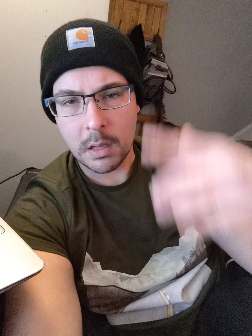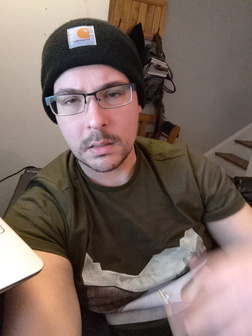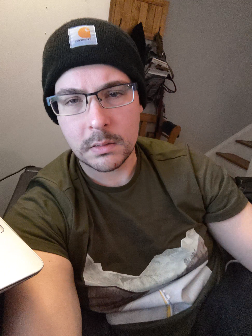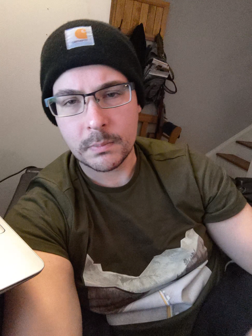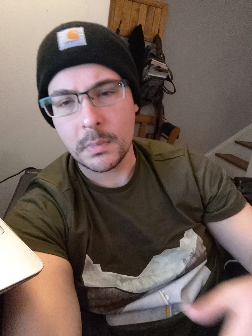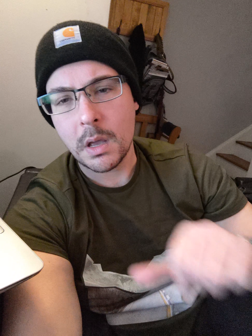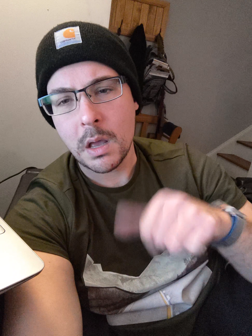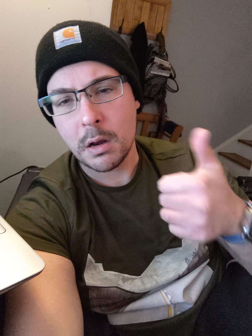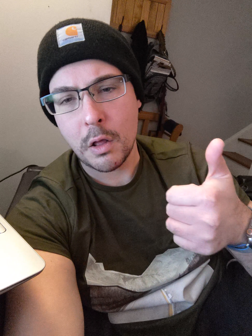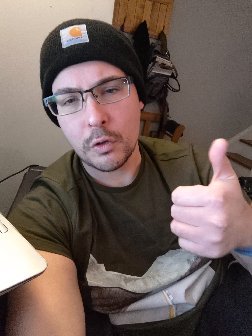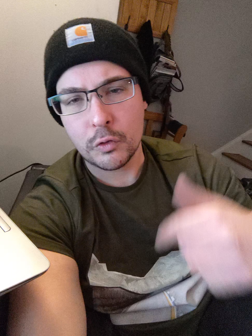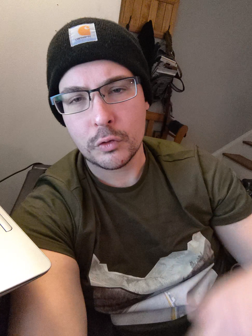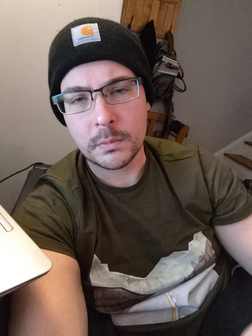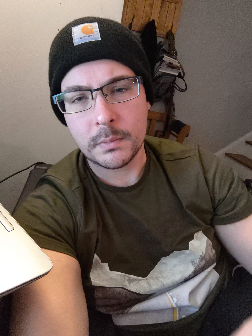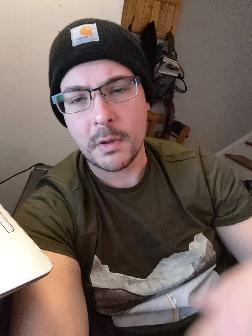another